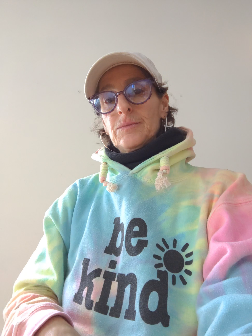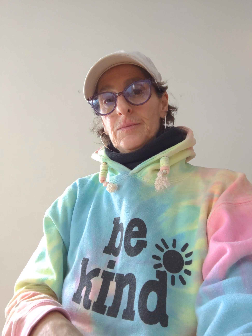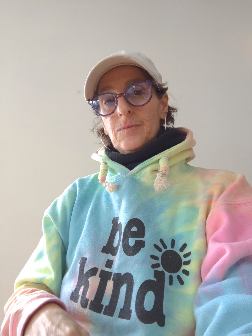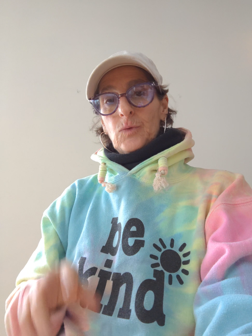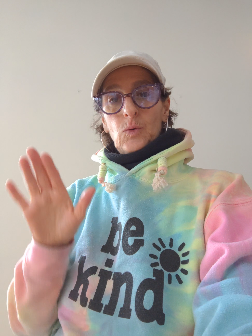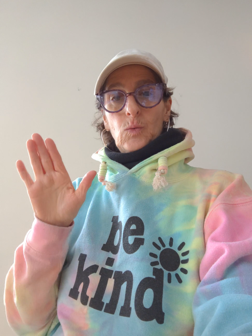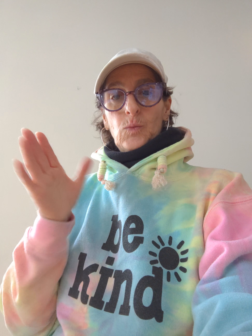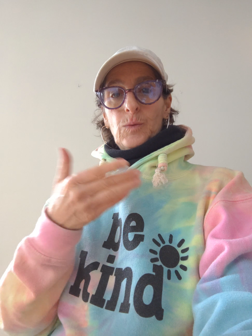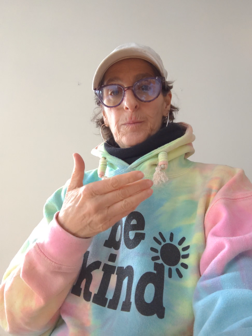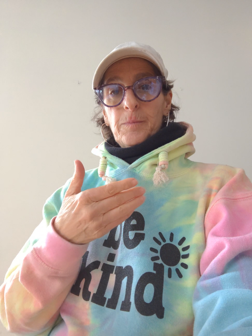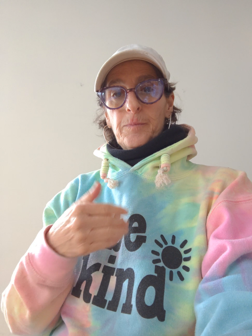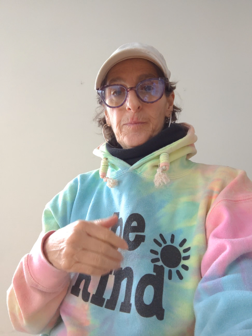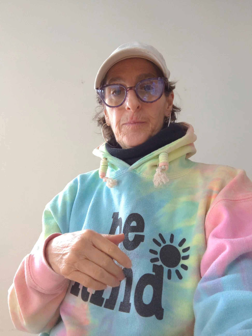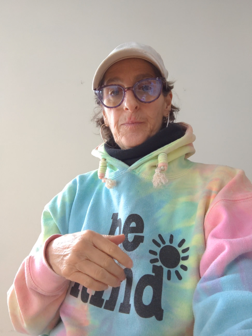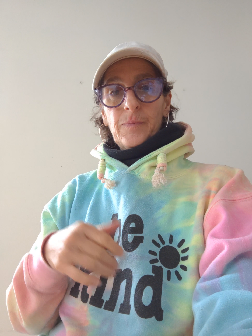room